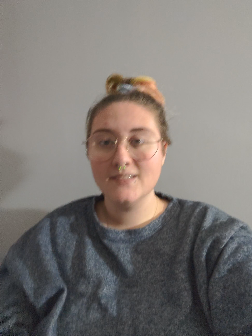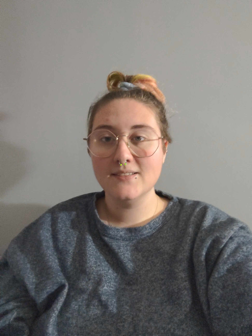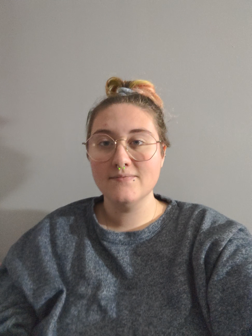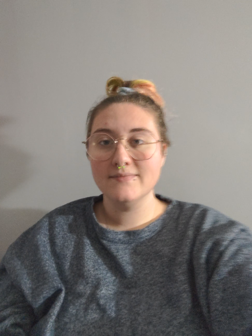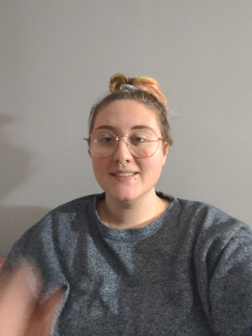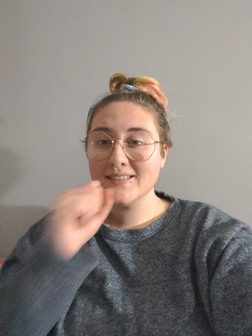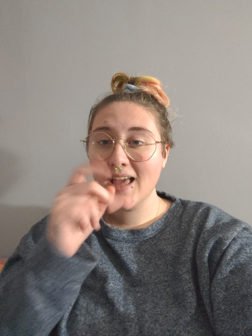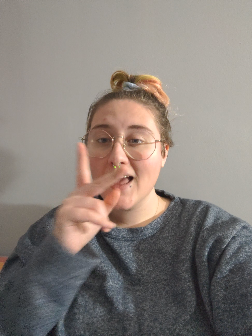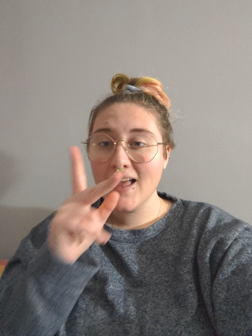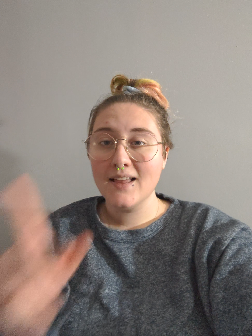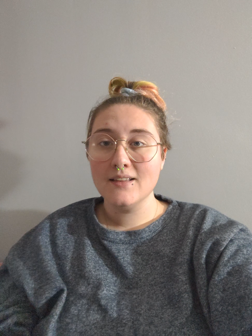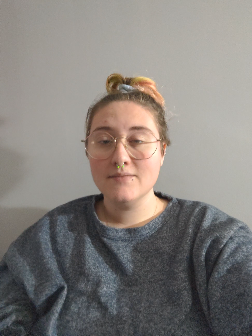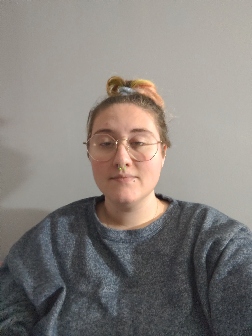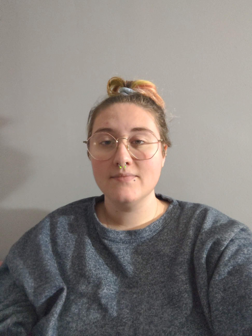snack